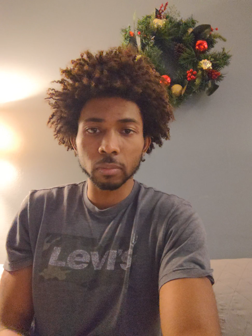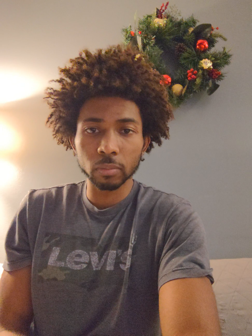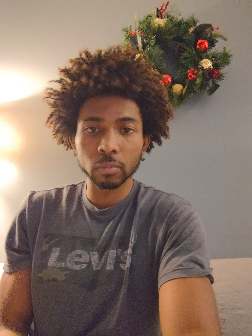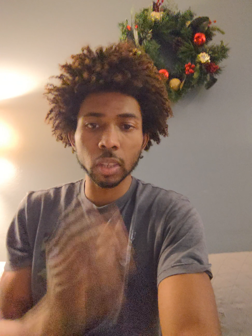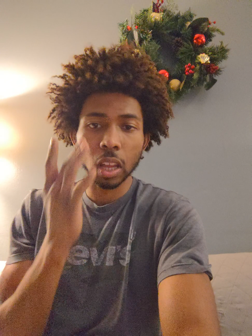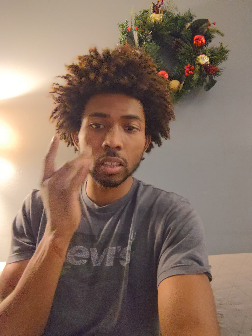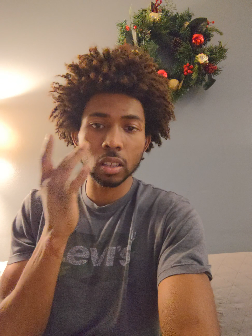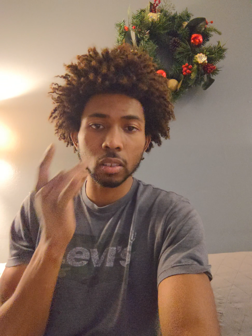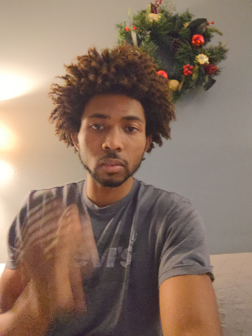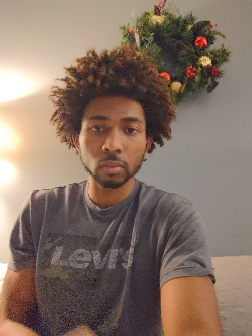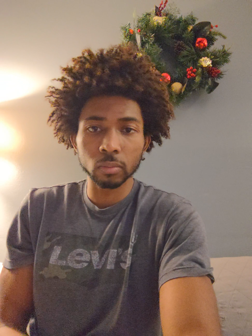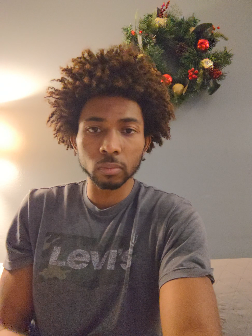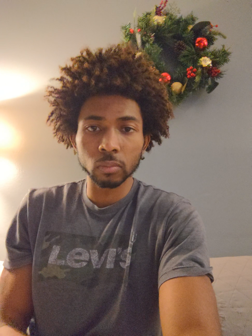cat